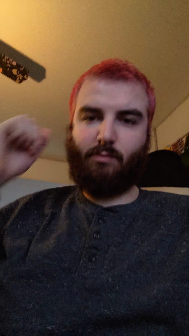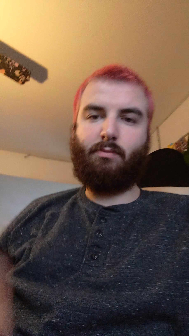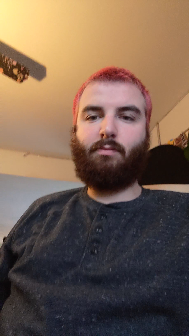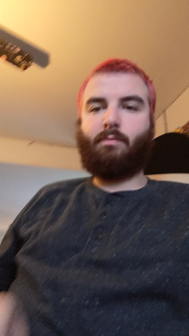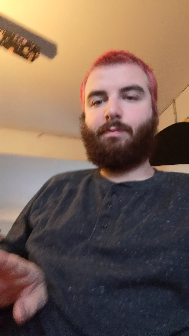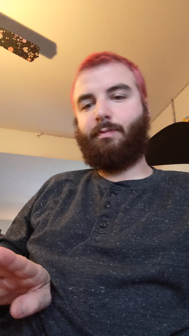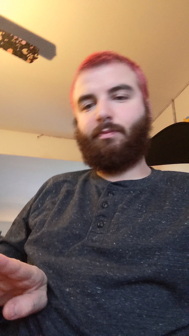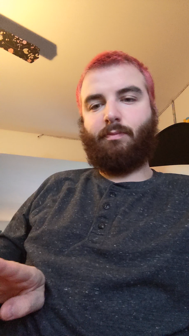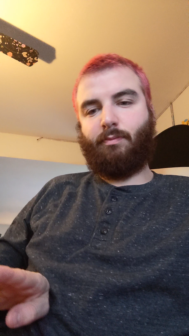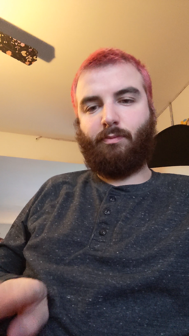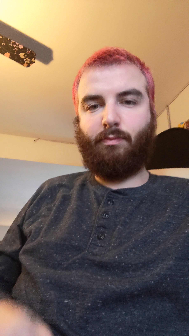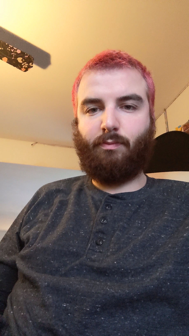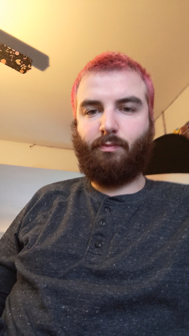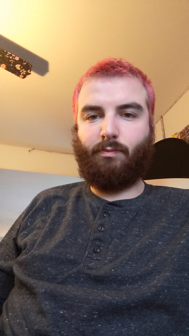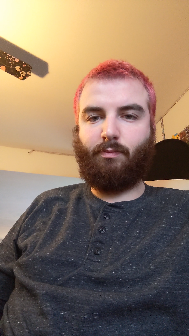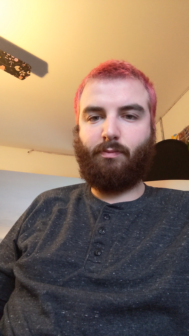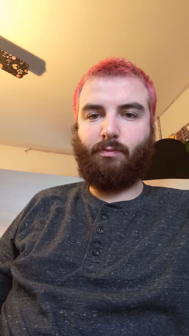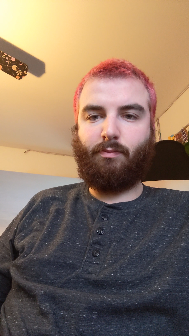penguin